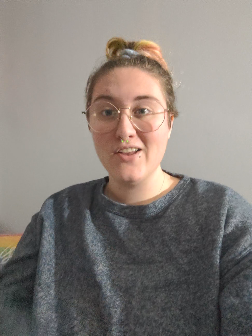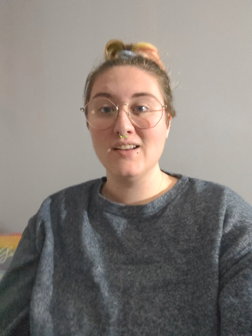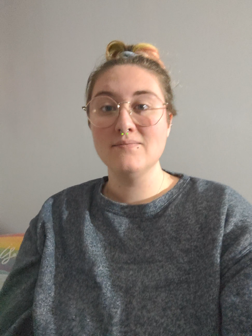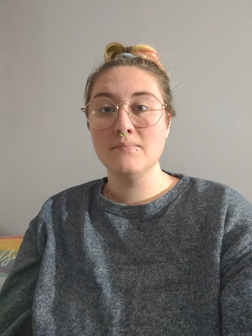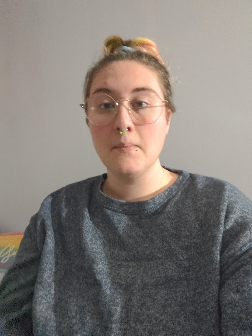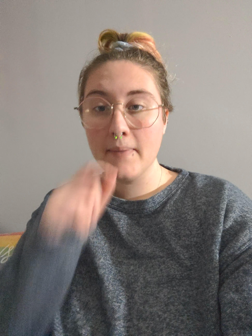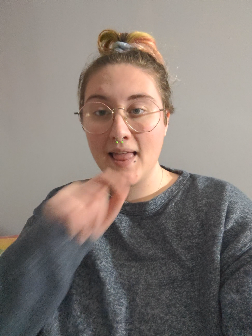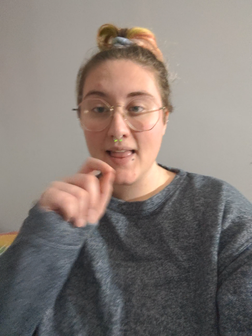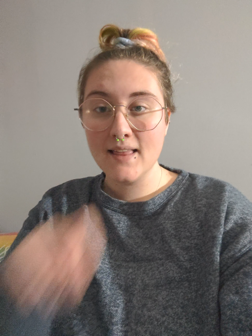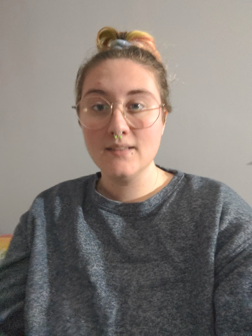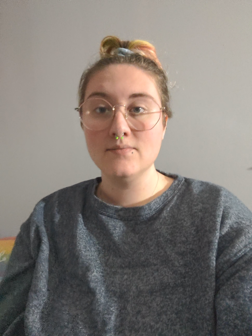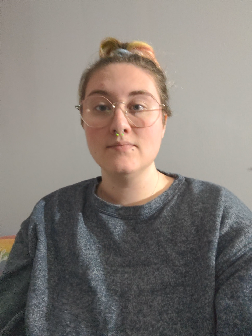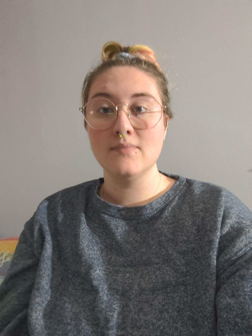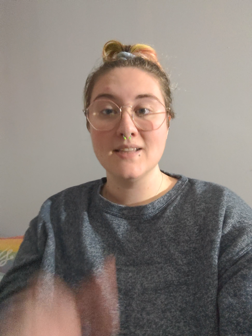pen